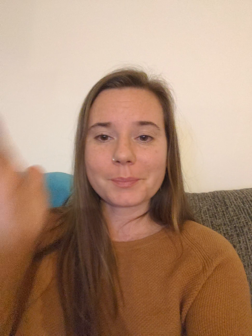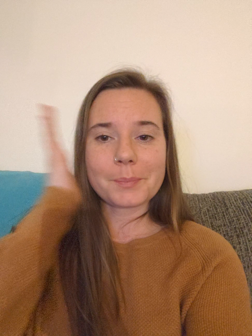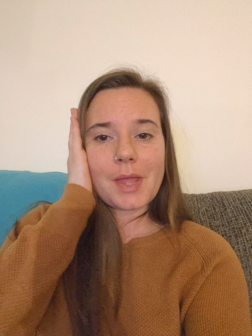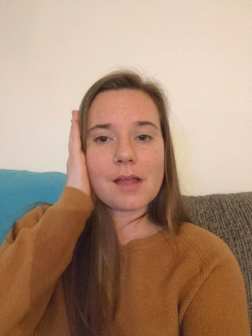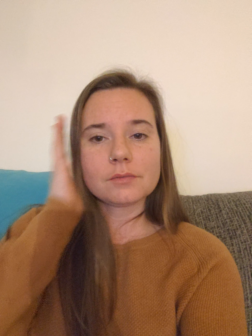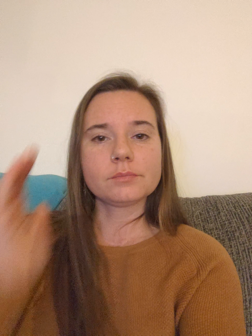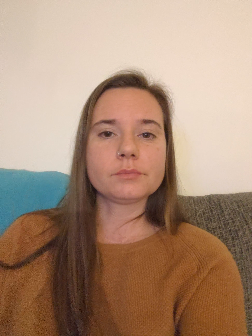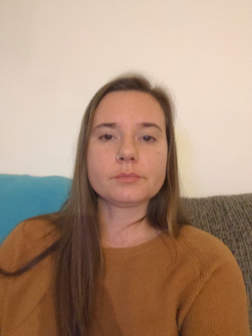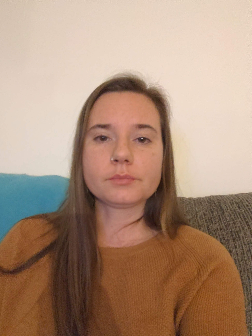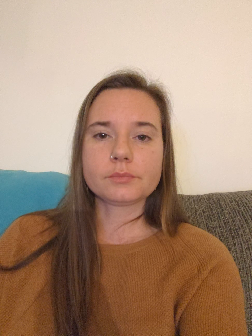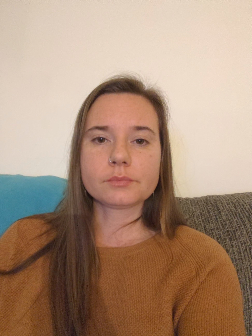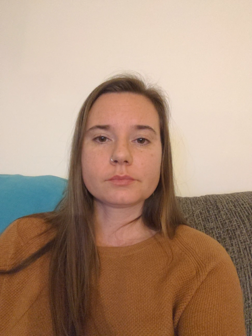bed